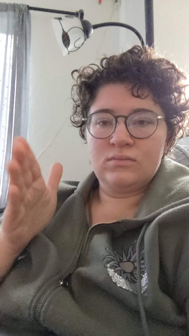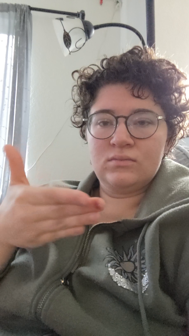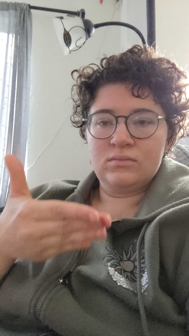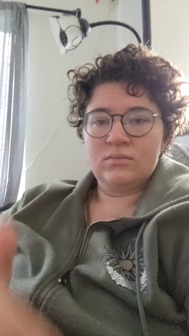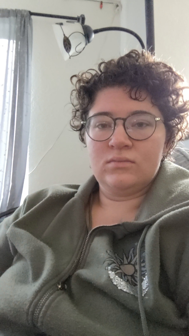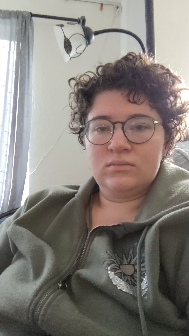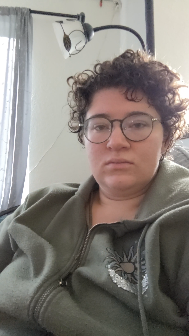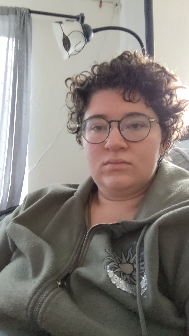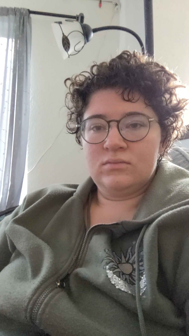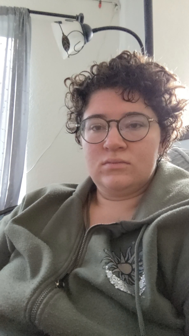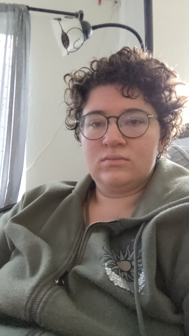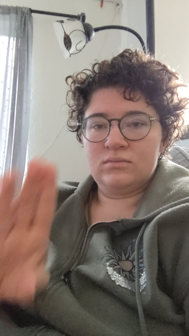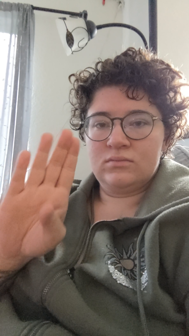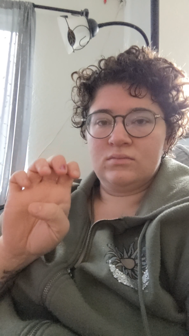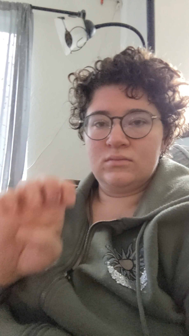be